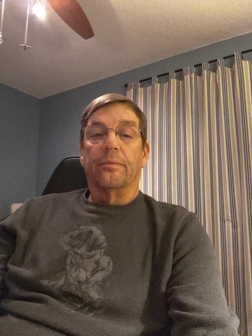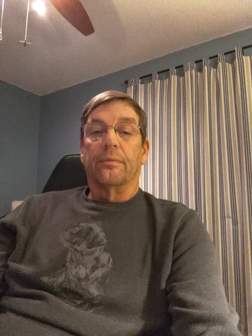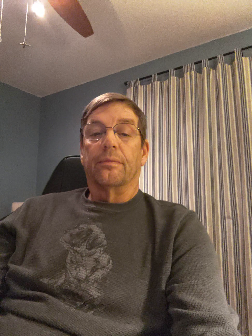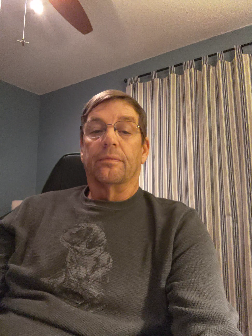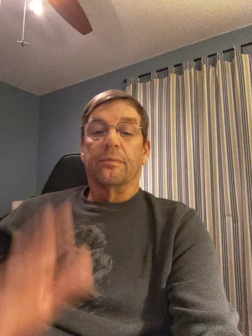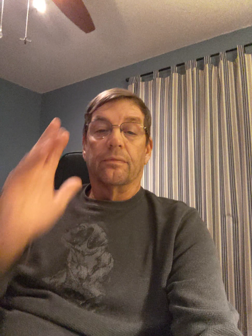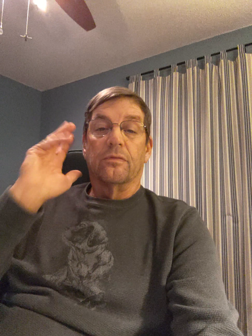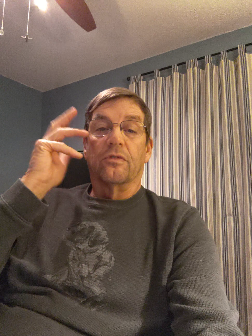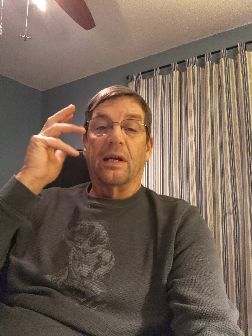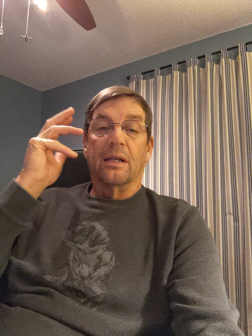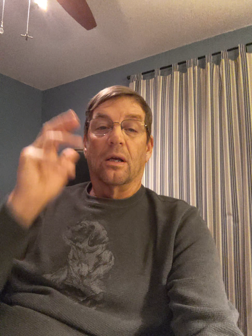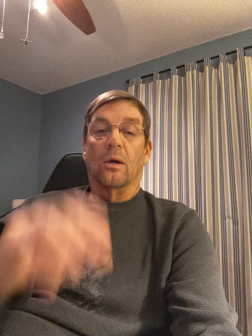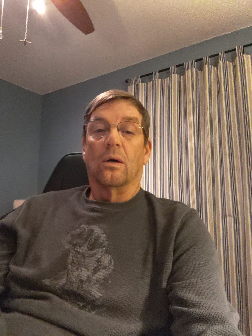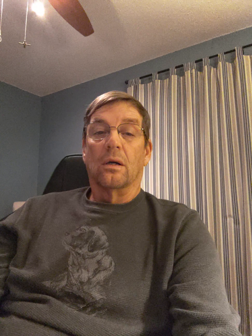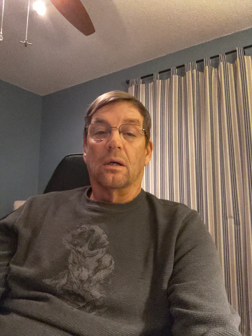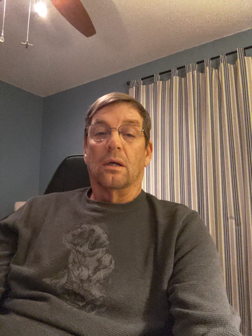radio